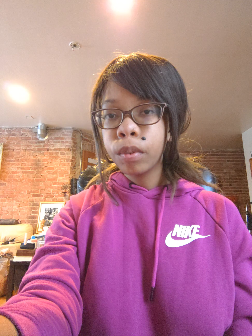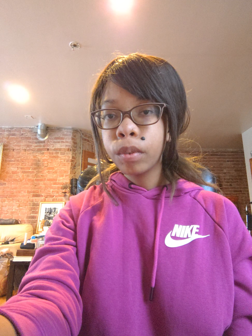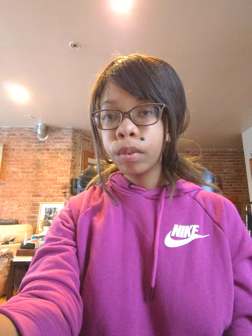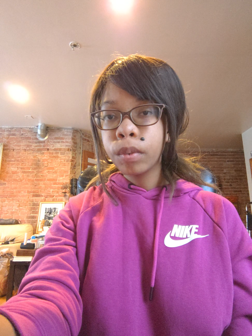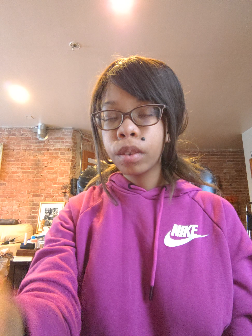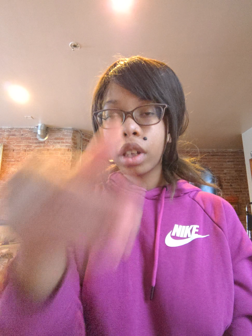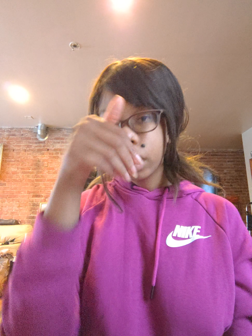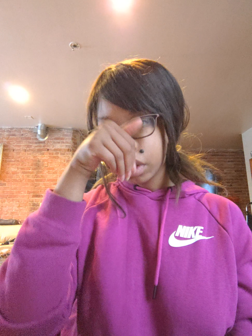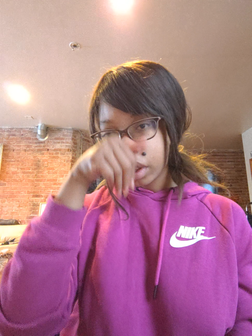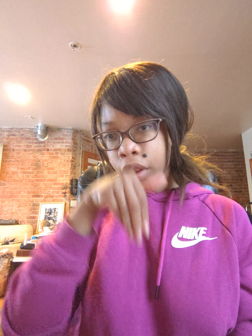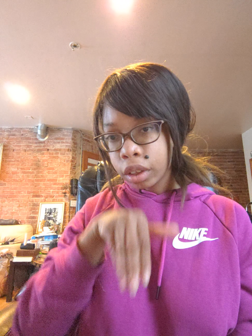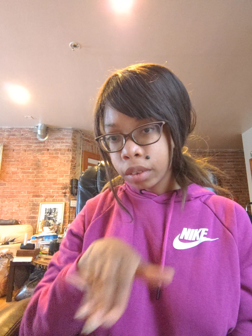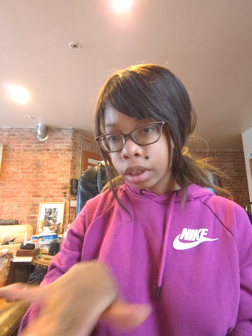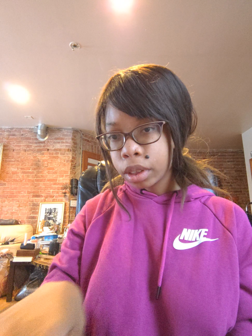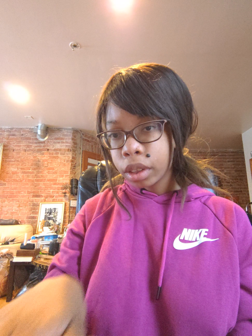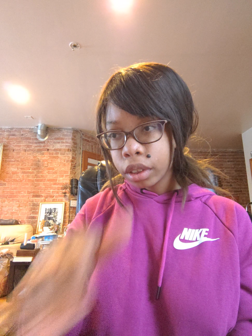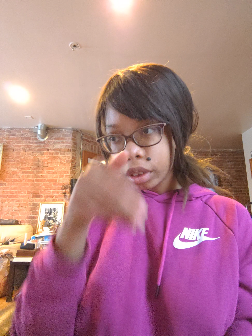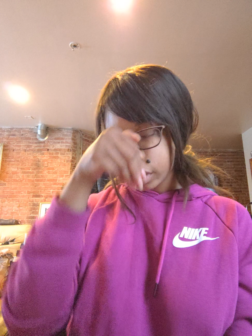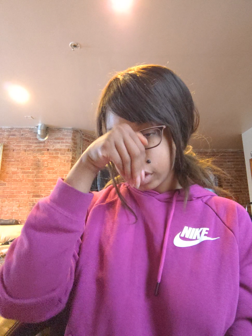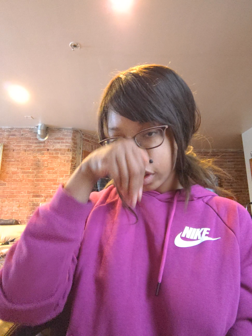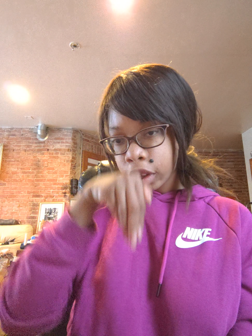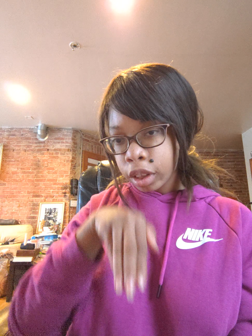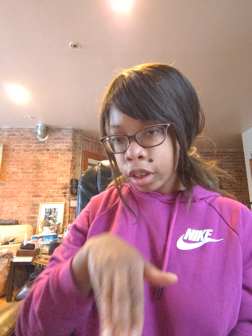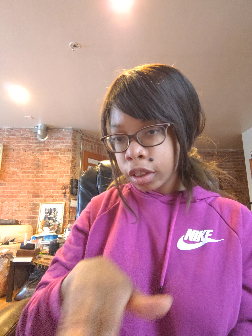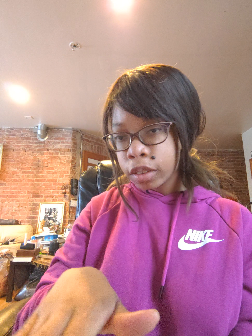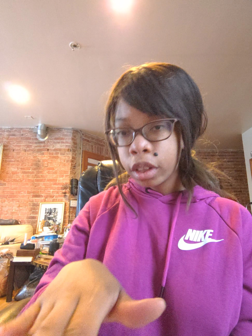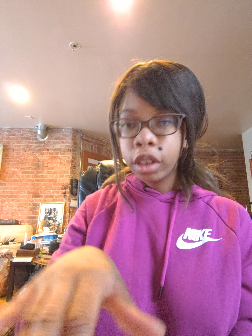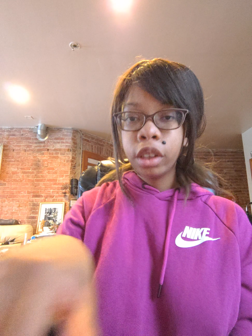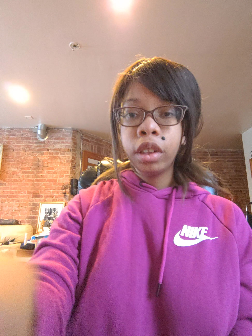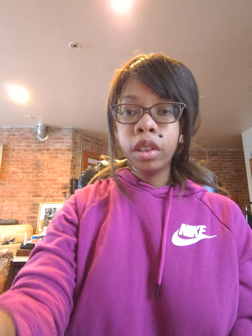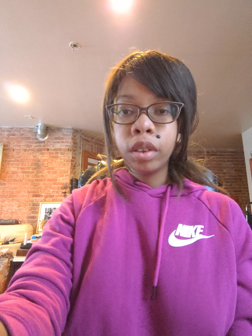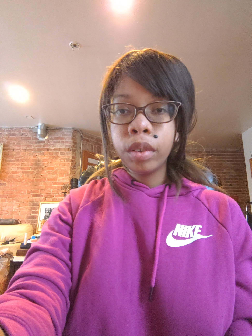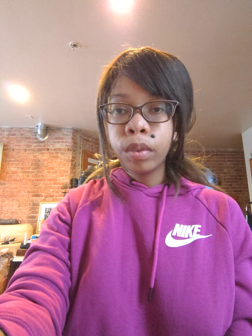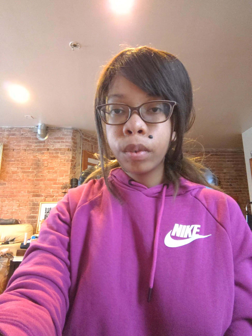elephant